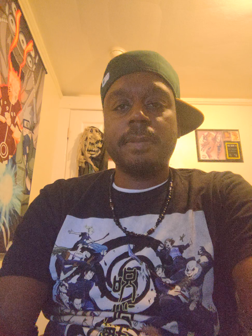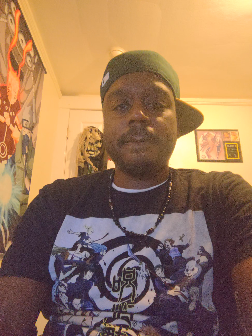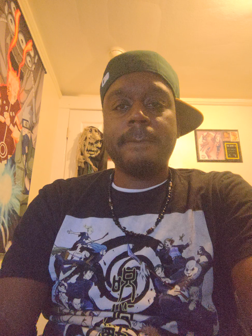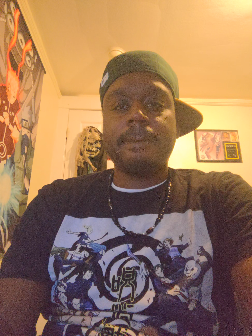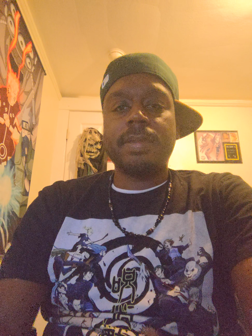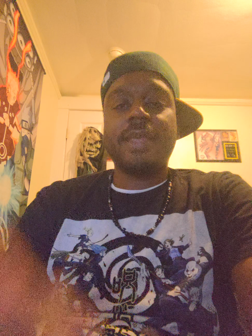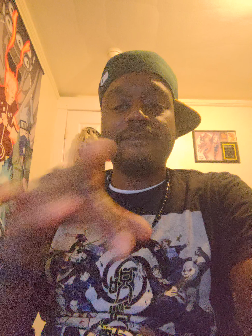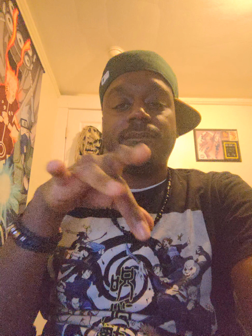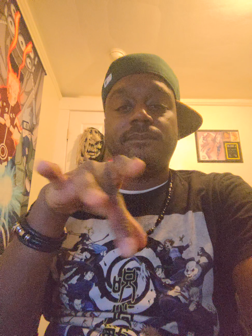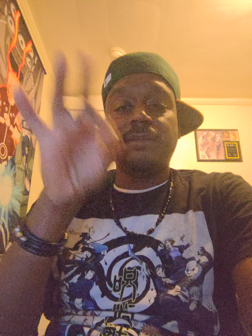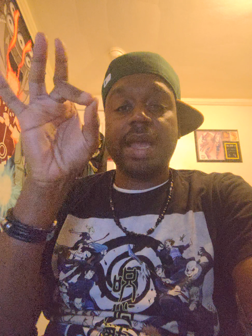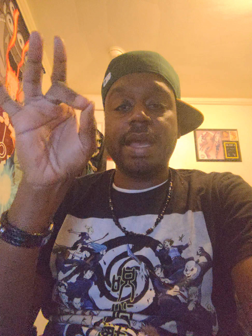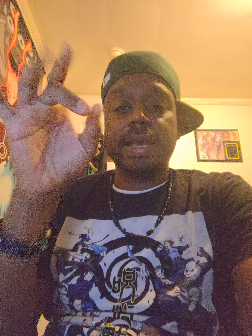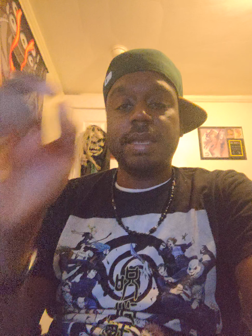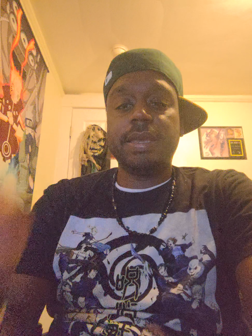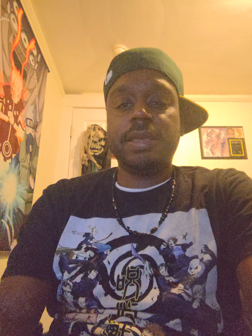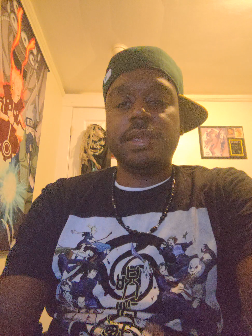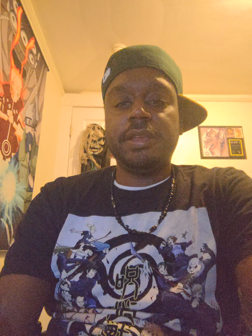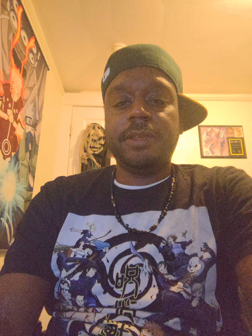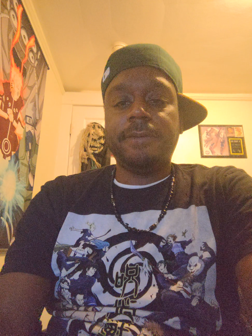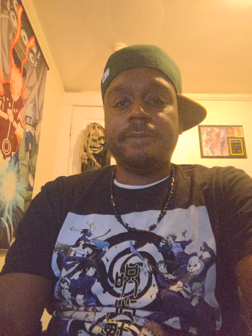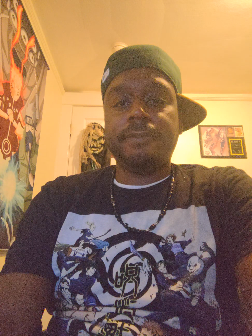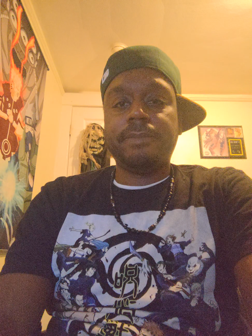find